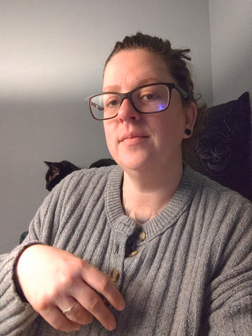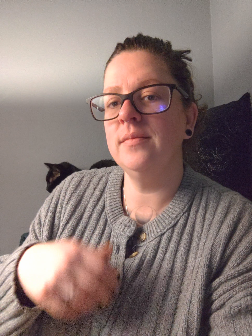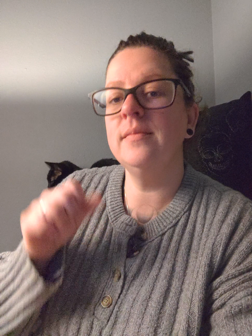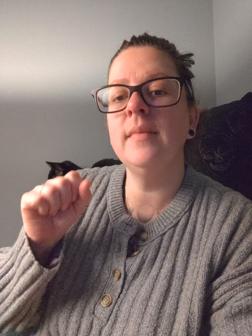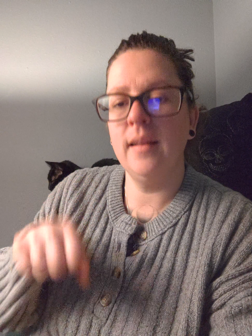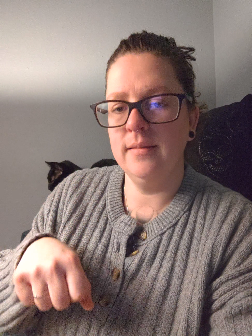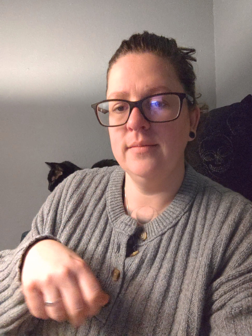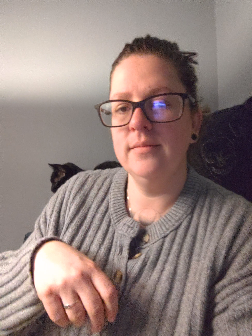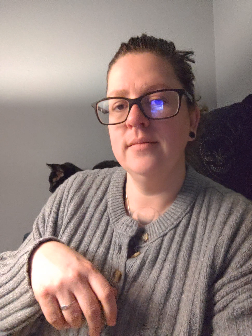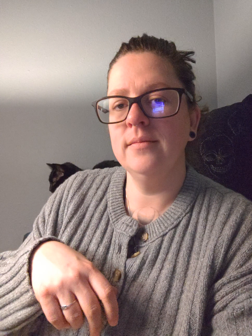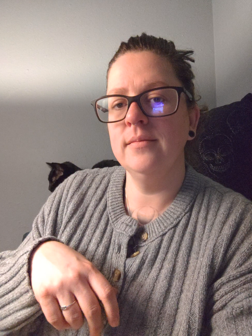can